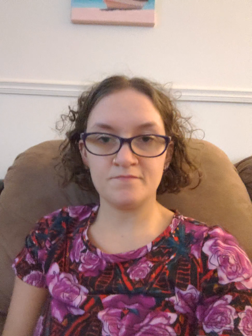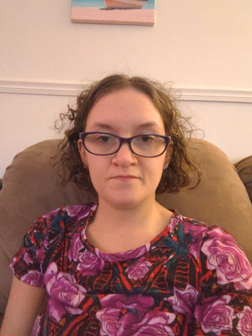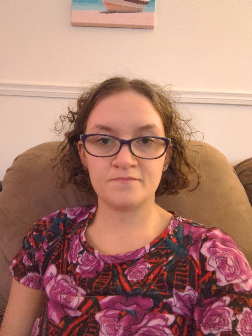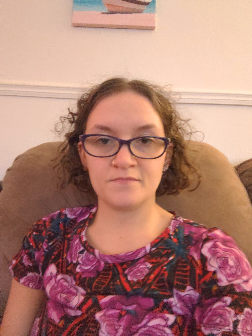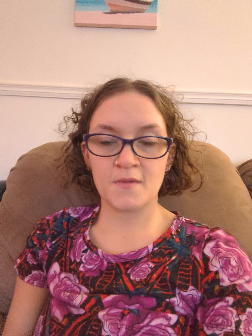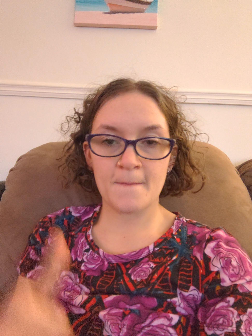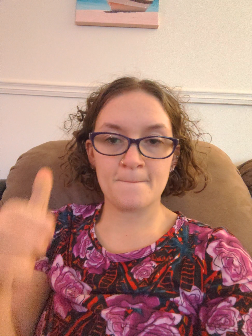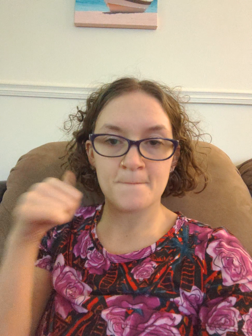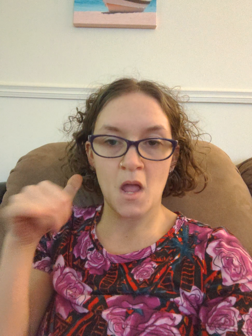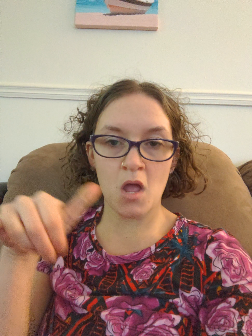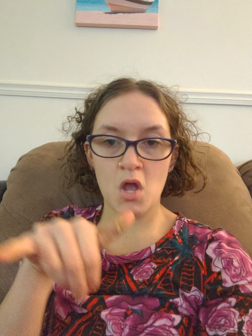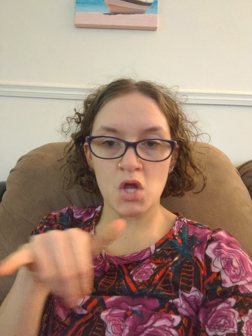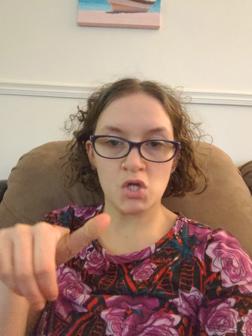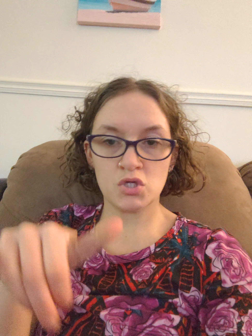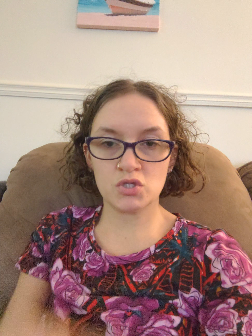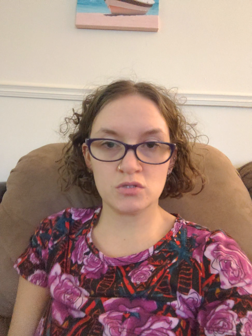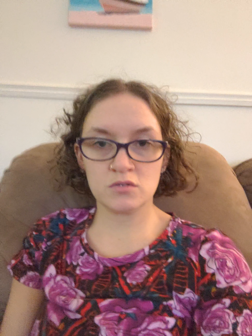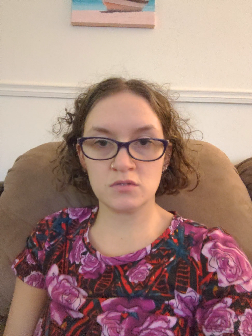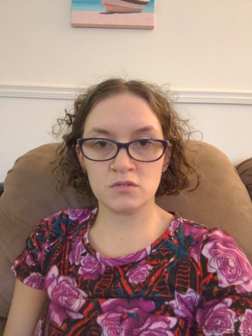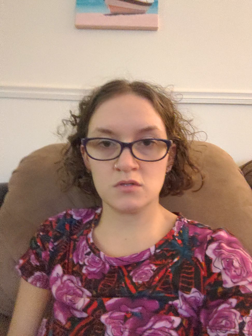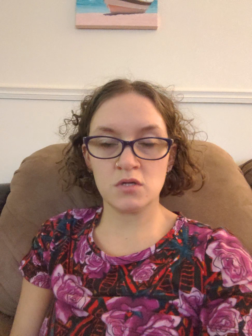backyard